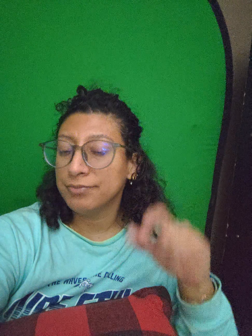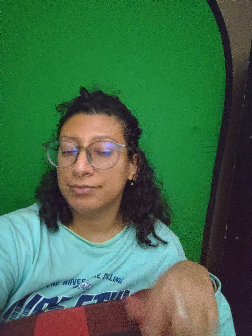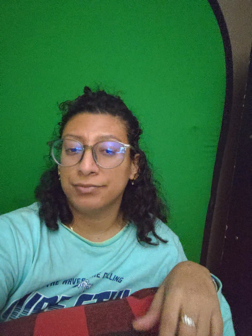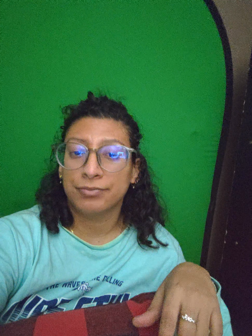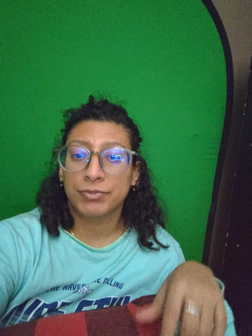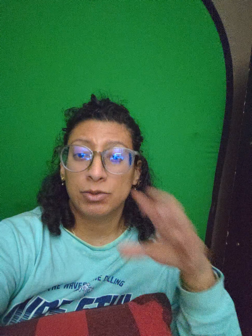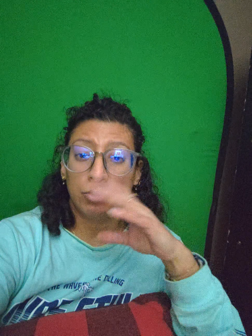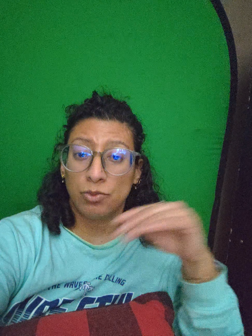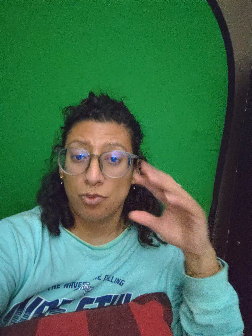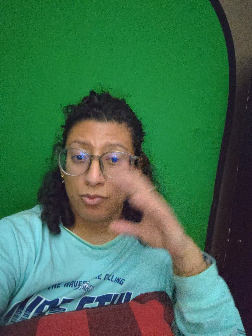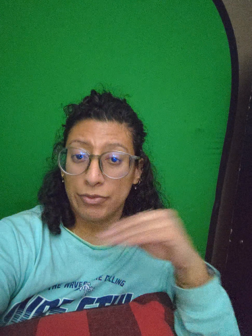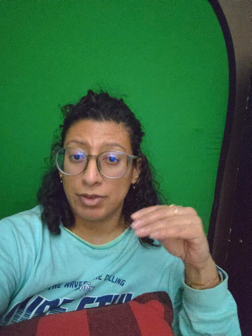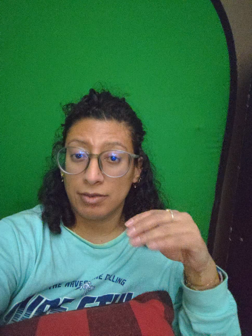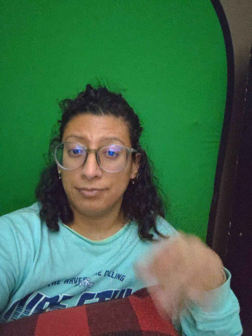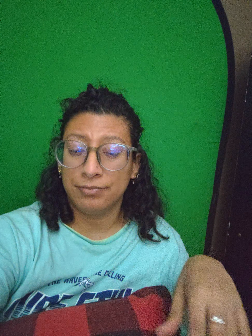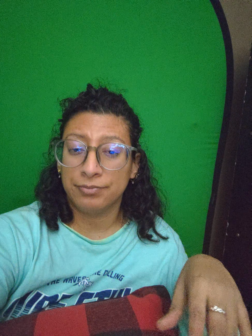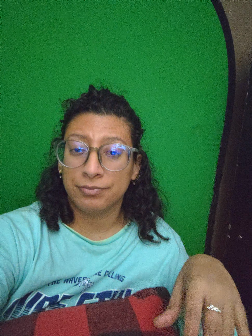story